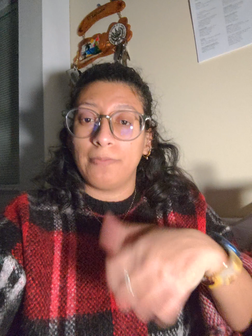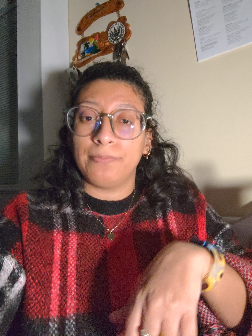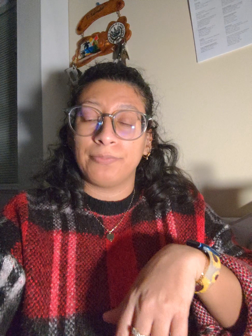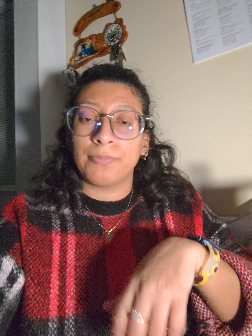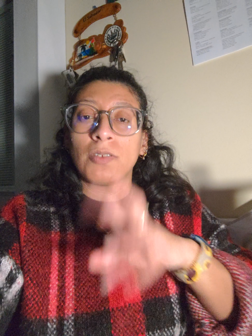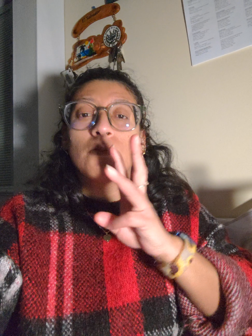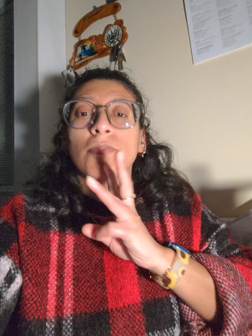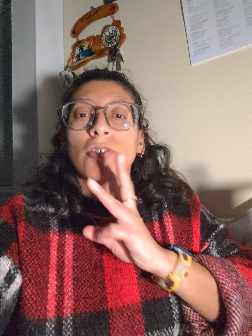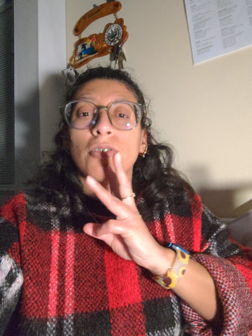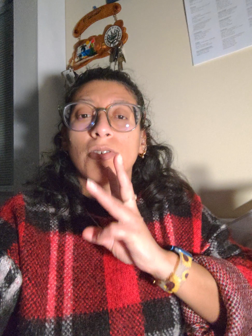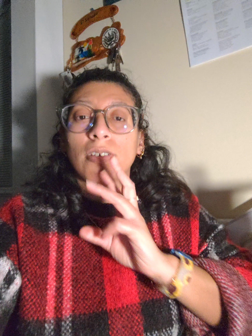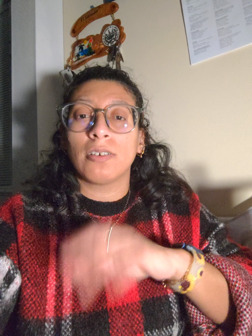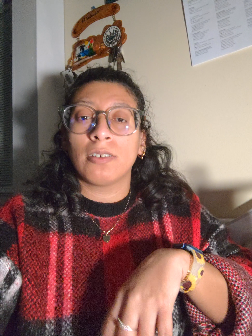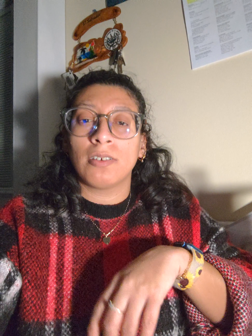water